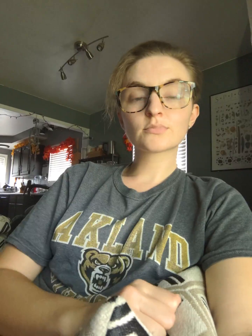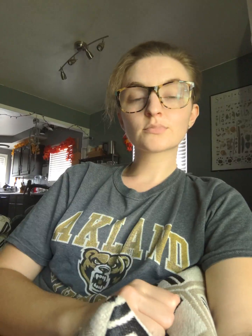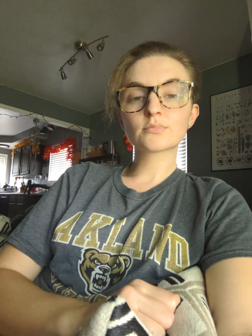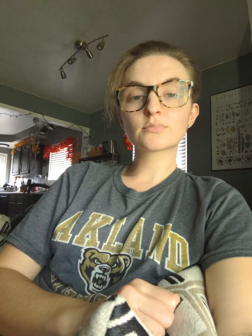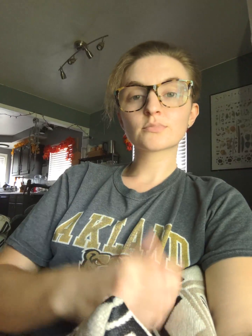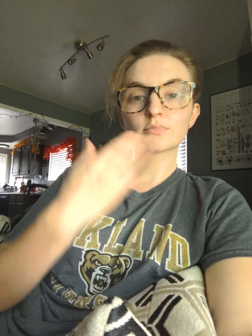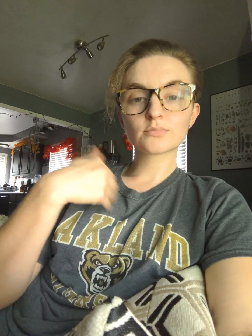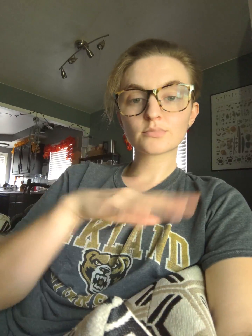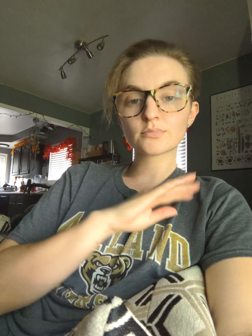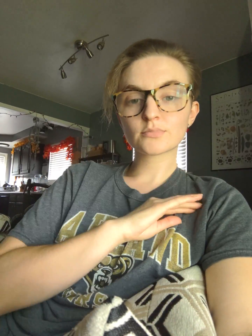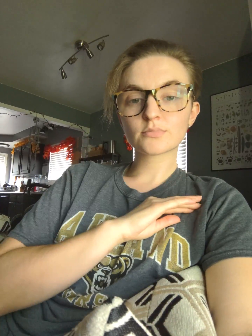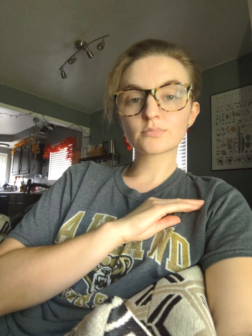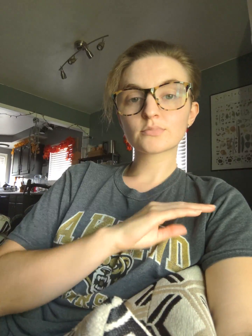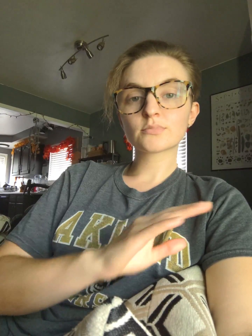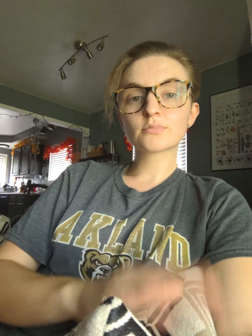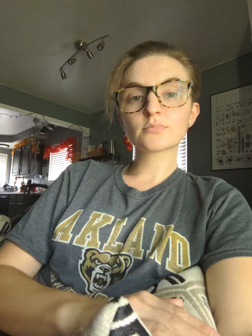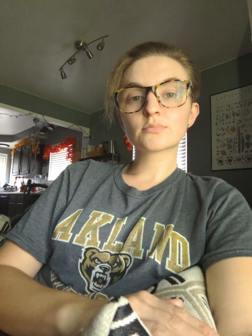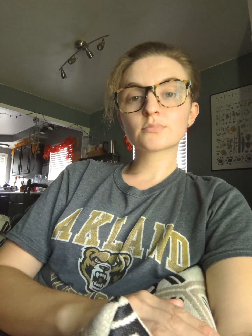scarf